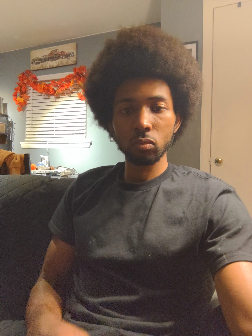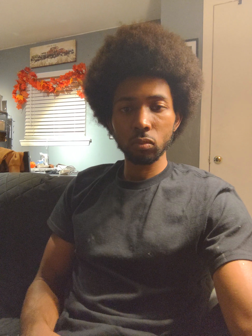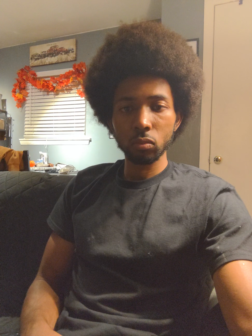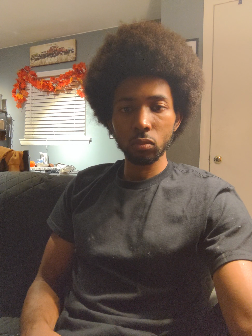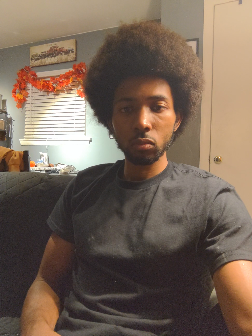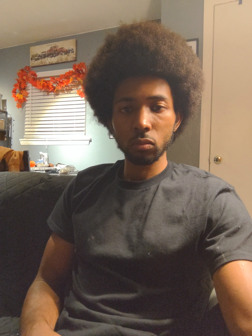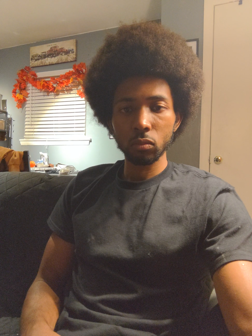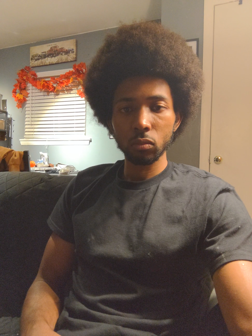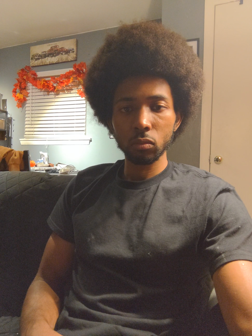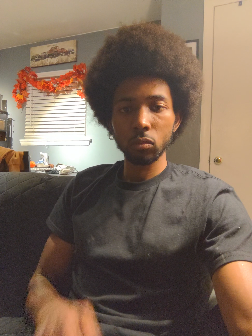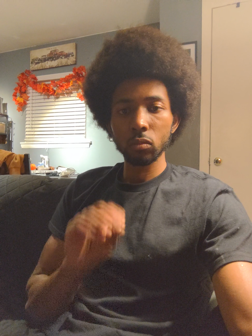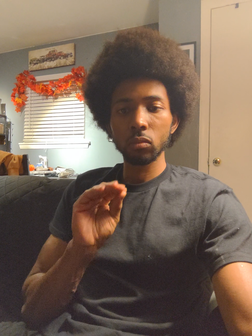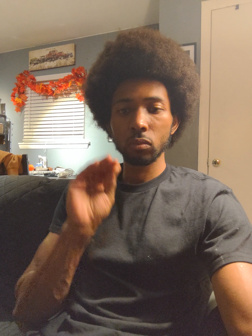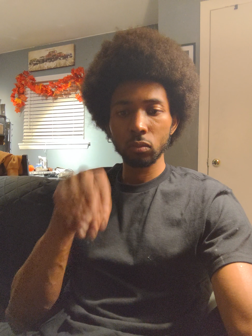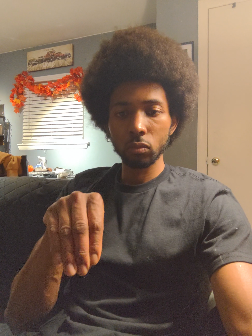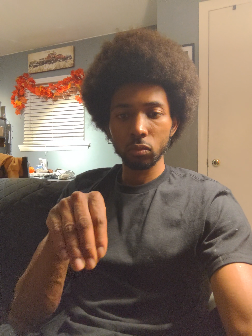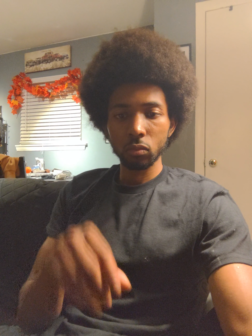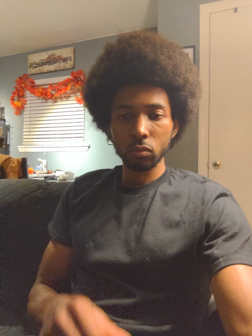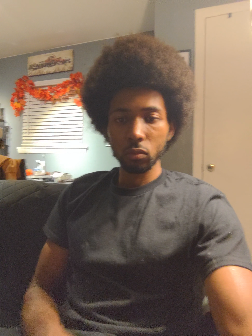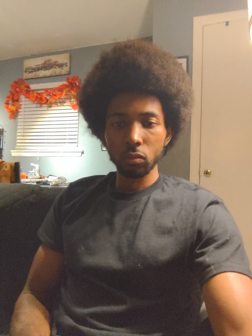put